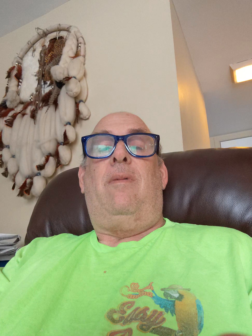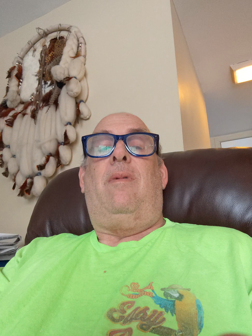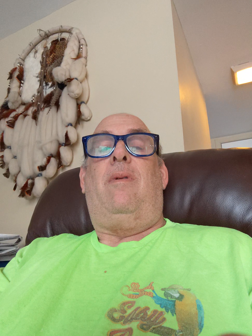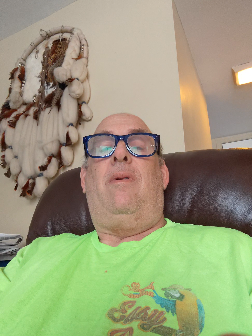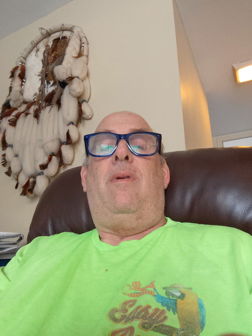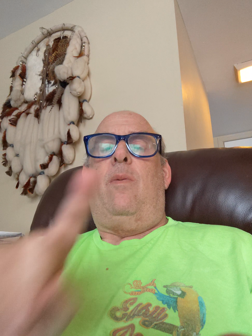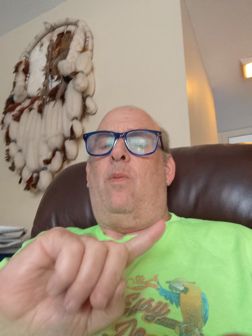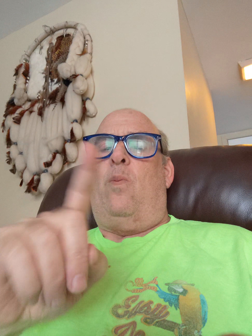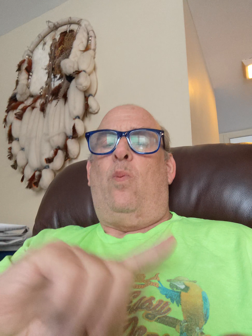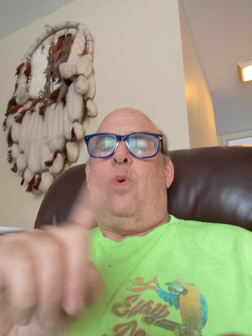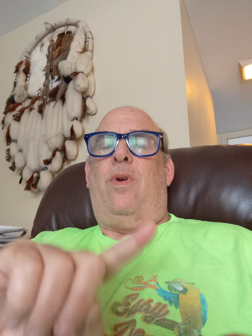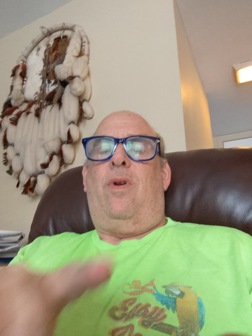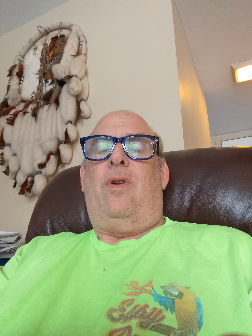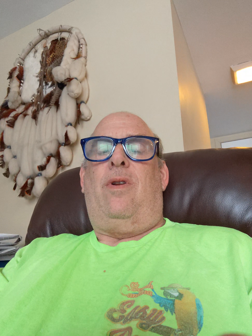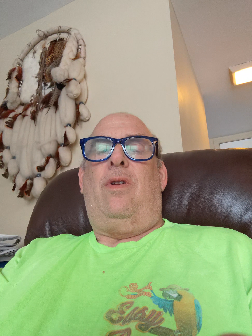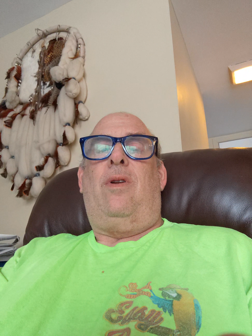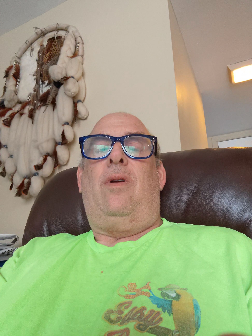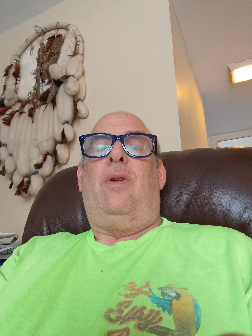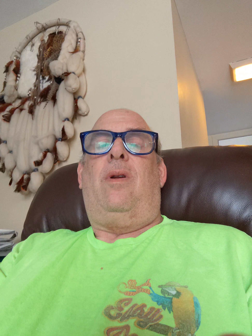where